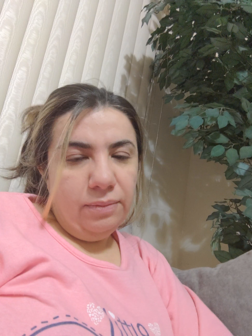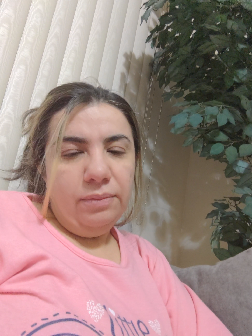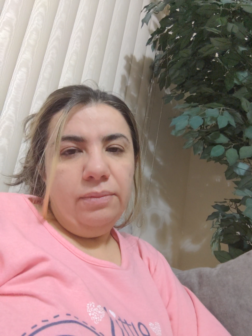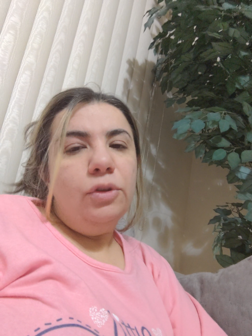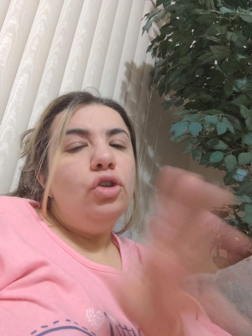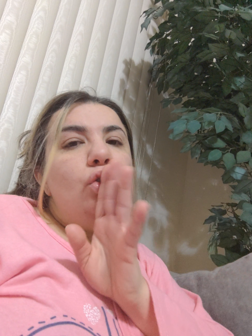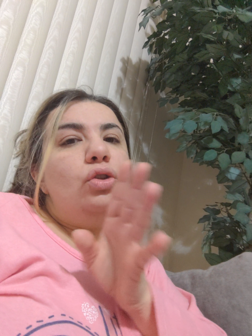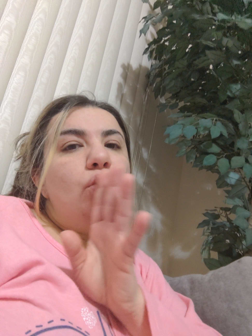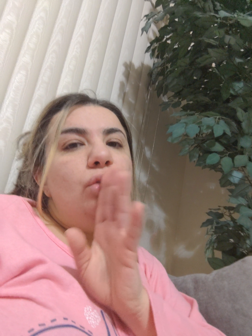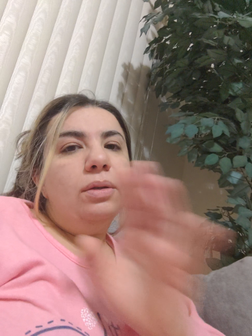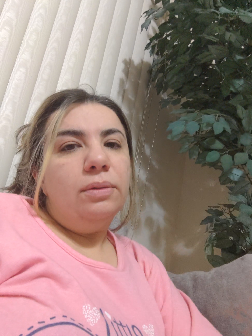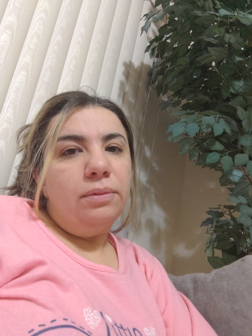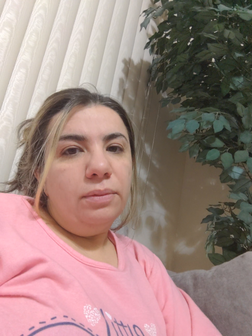talk